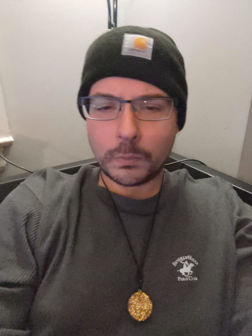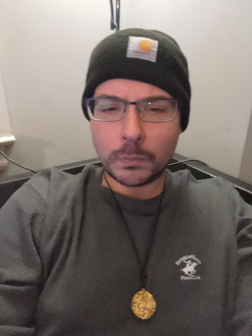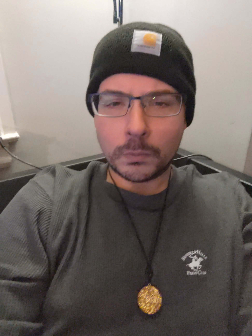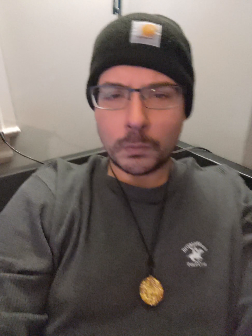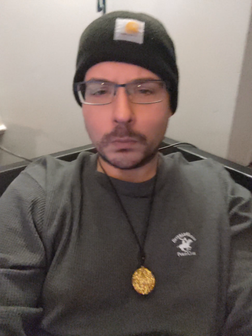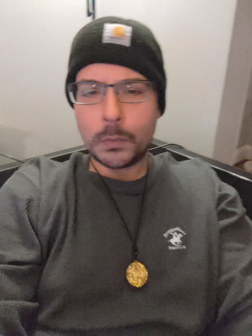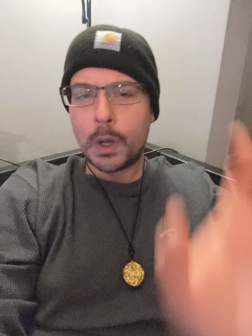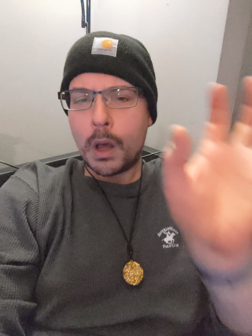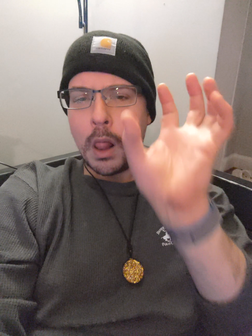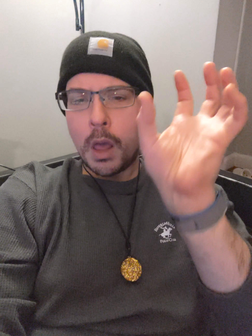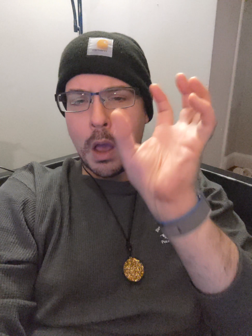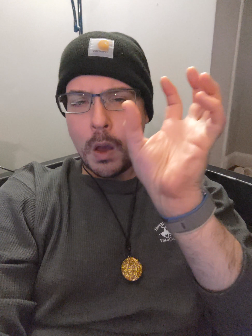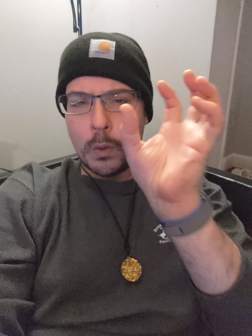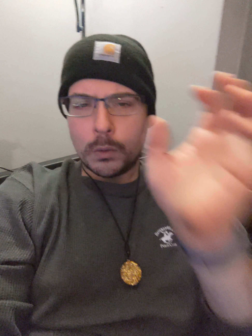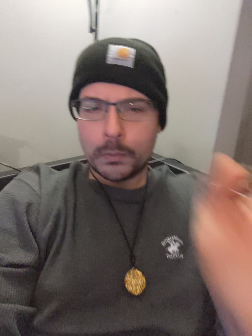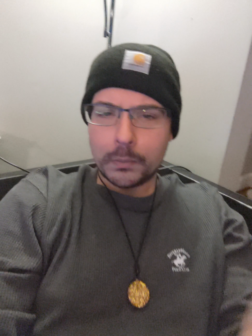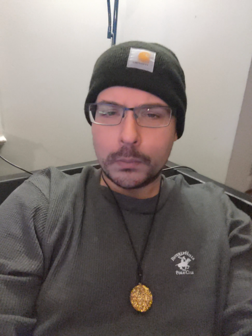cloud